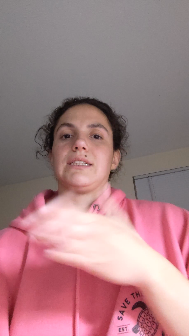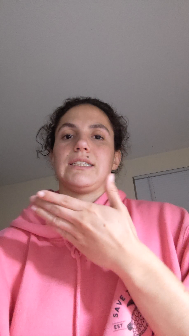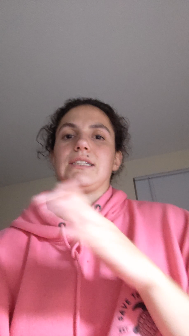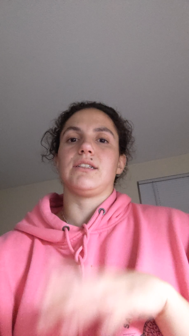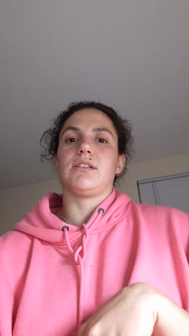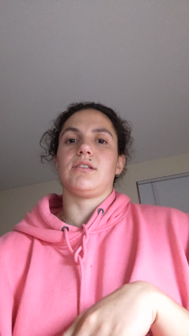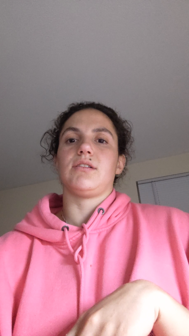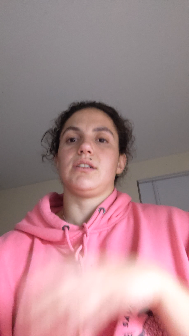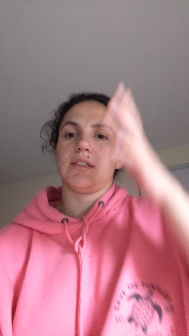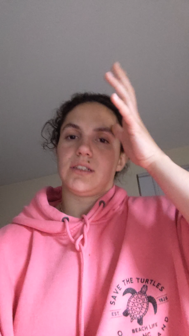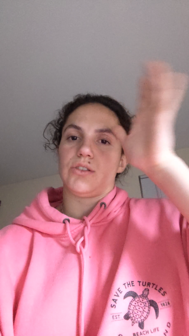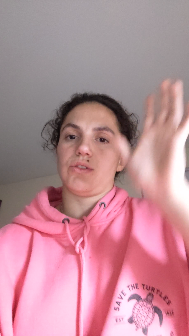deer